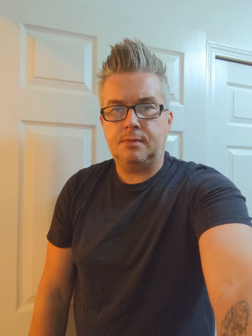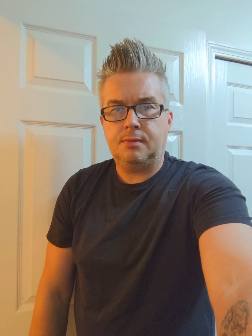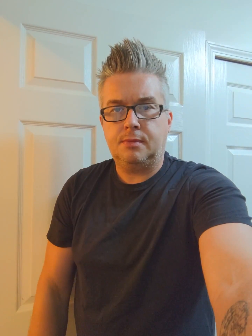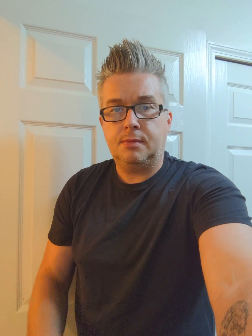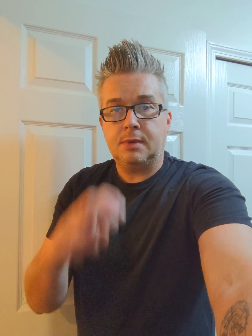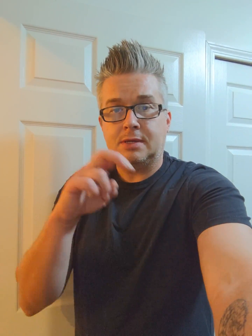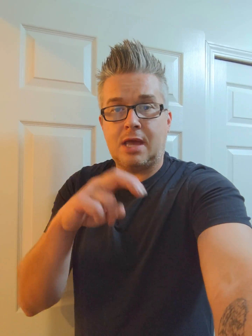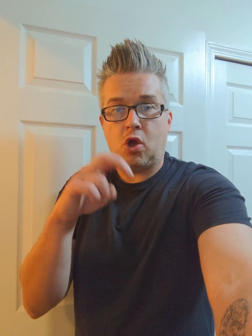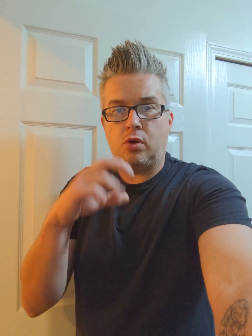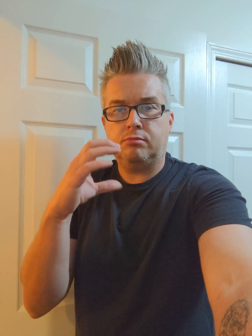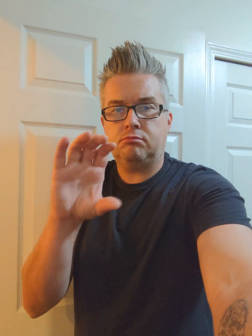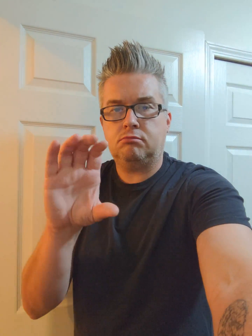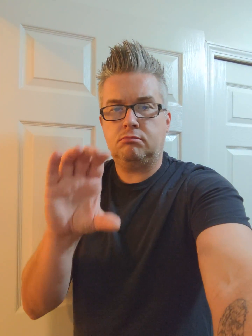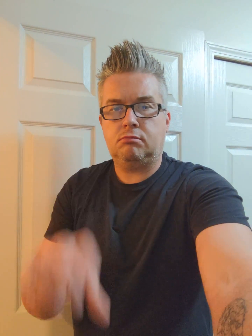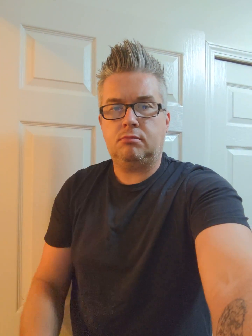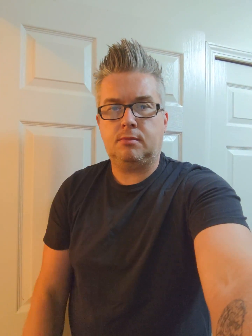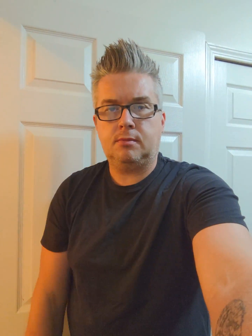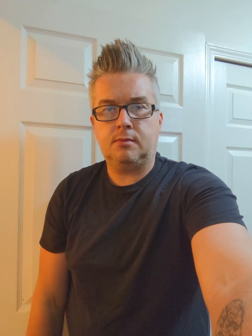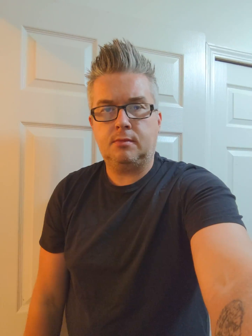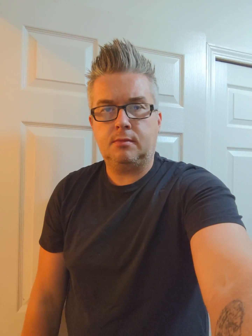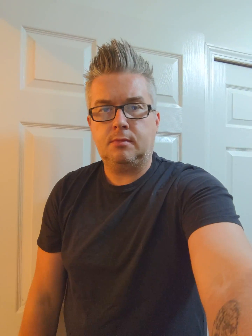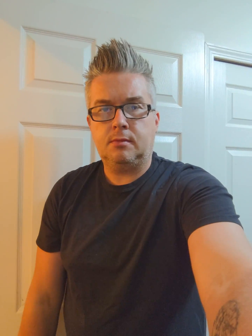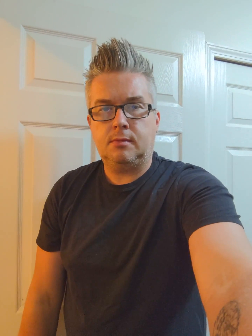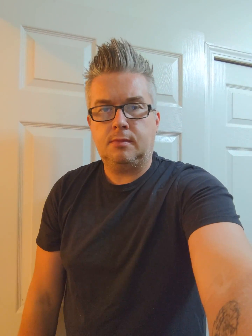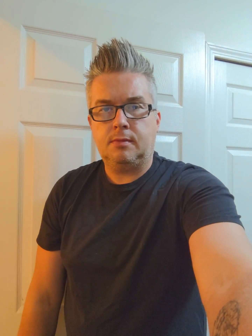potato chip